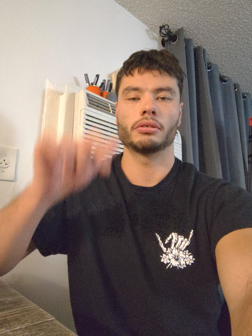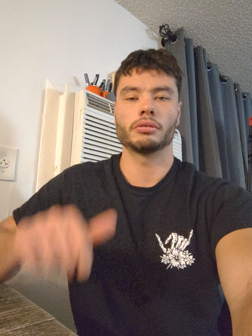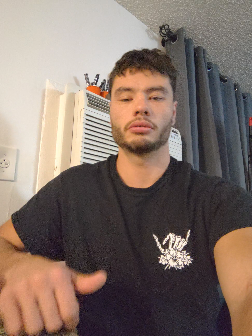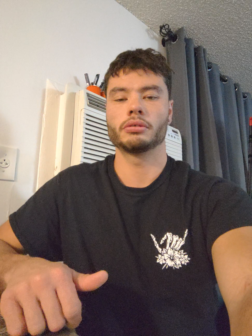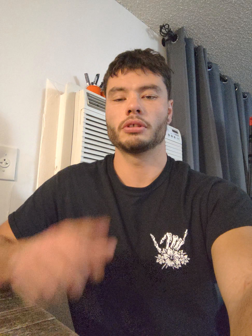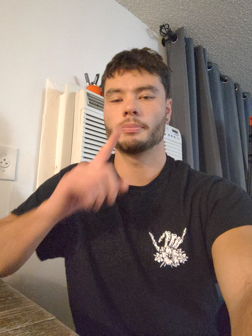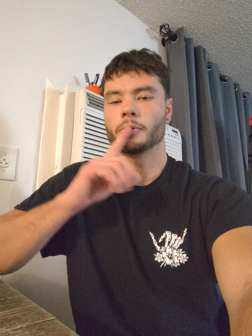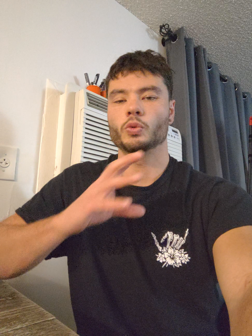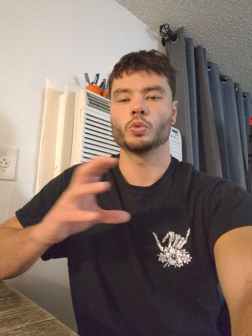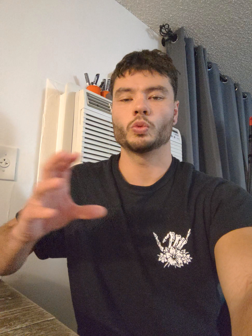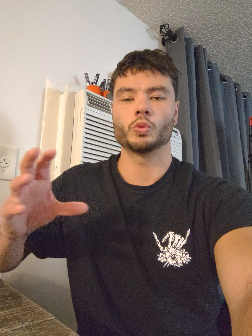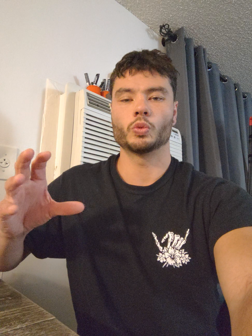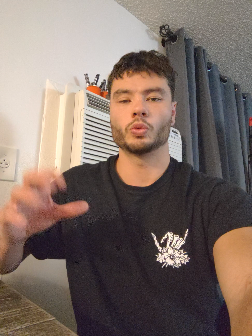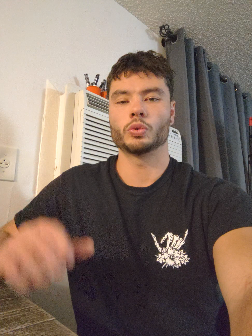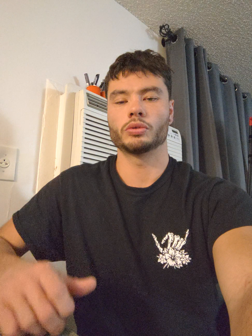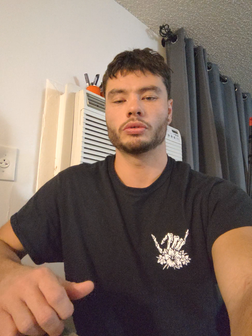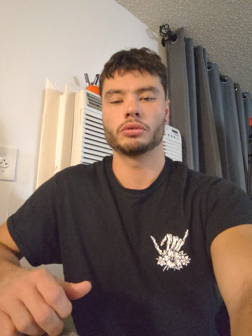balloon